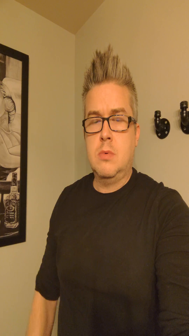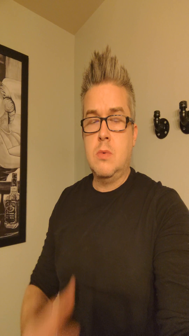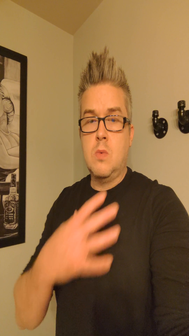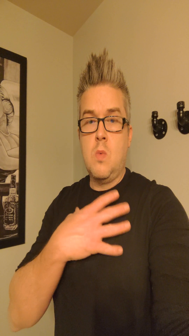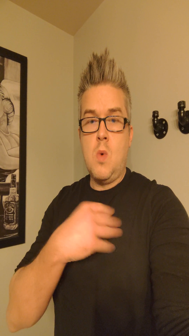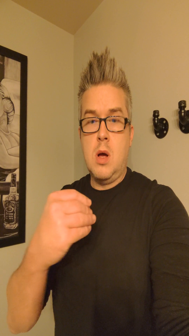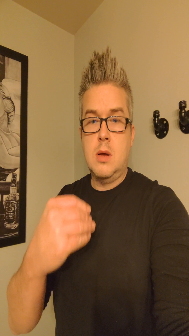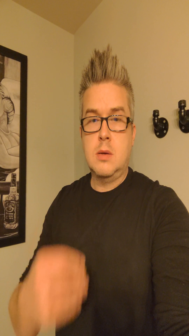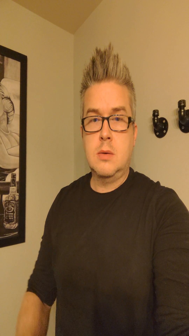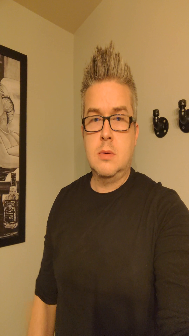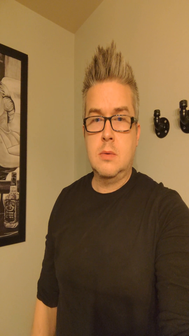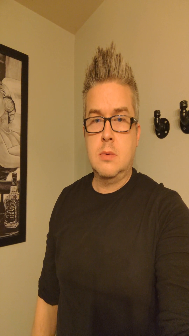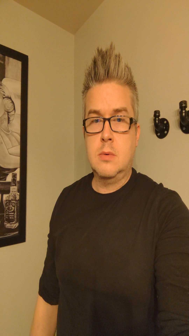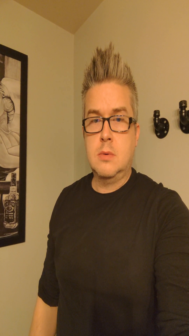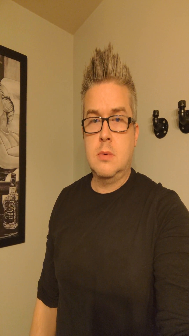white